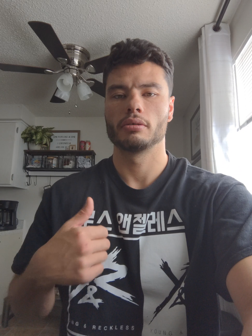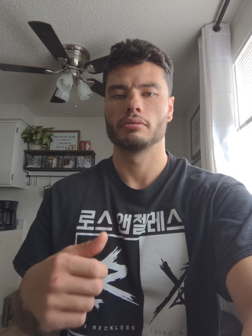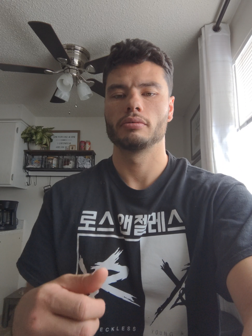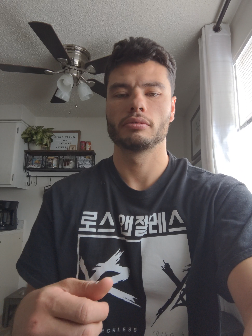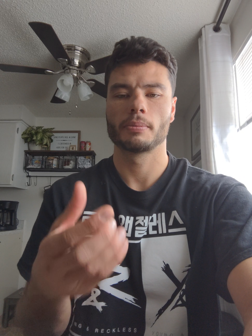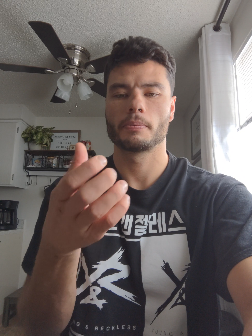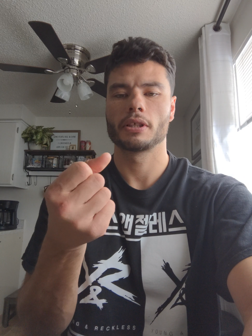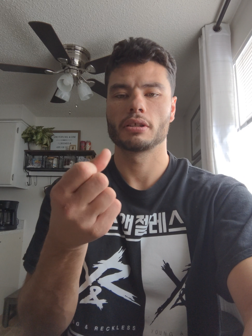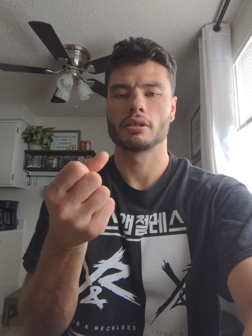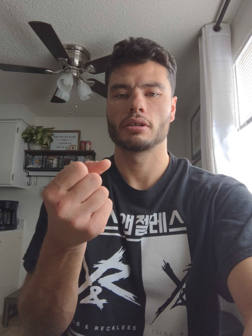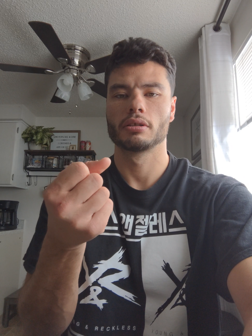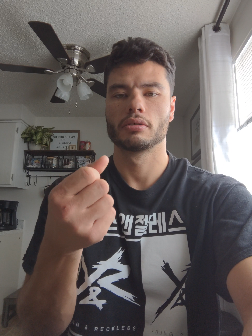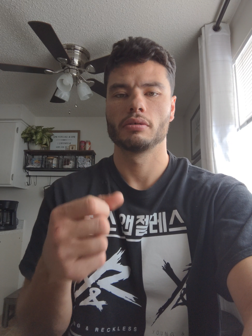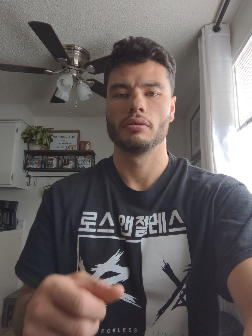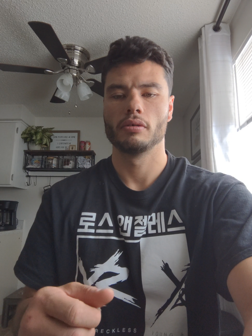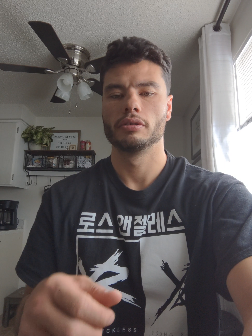milk